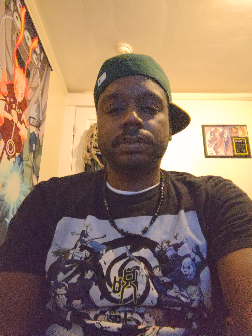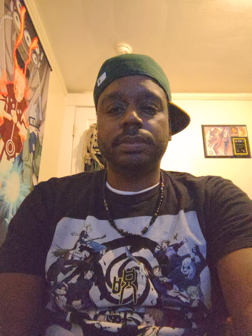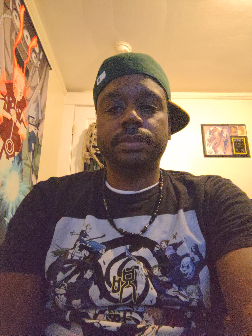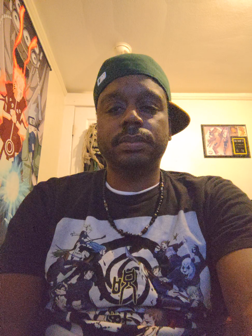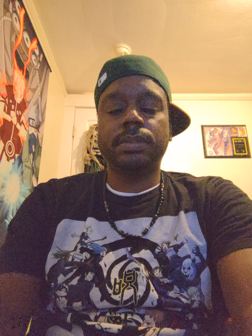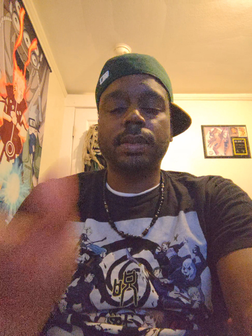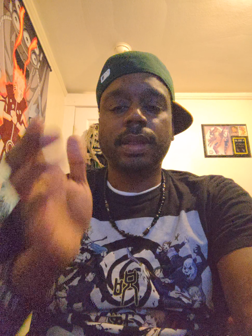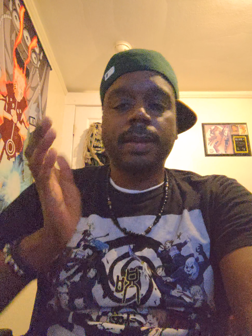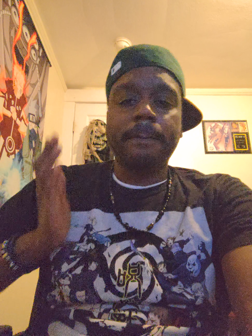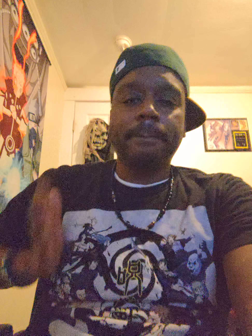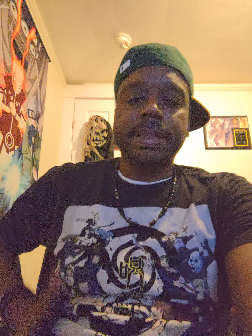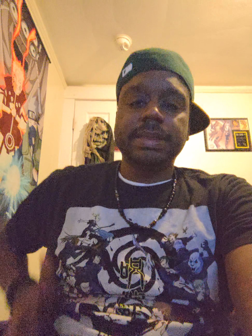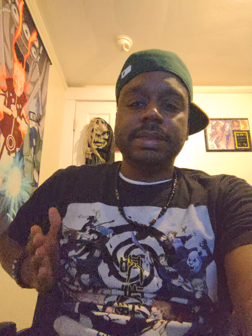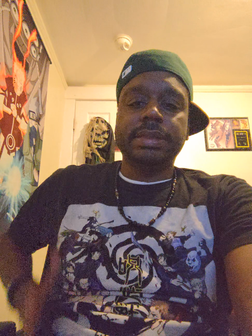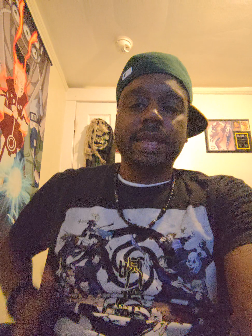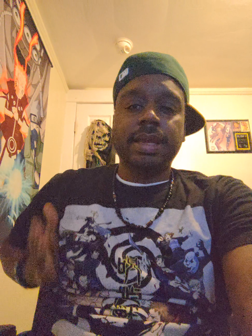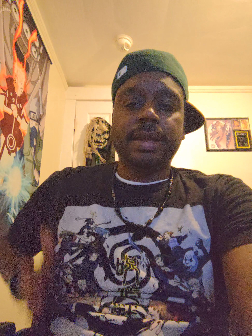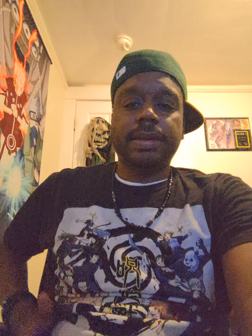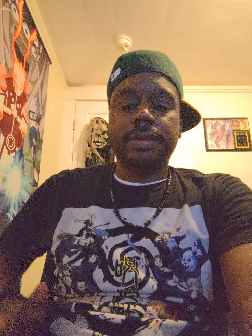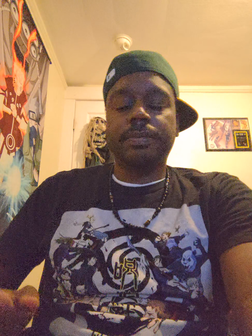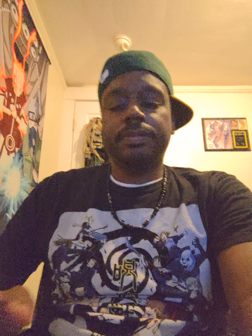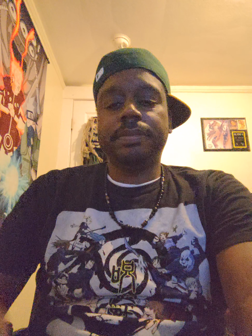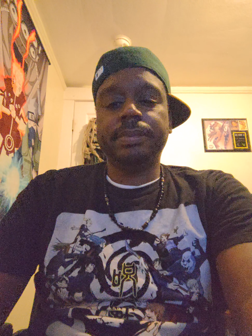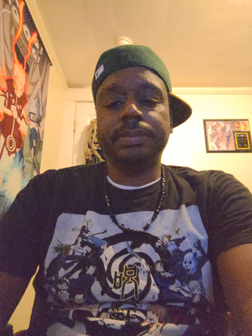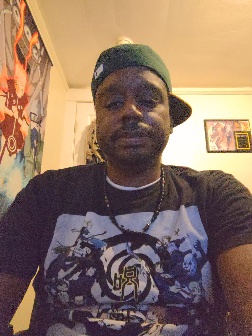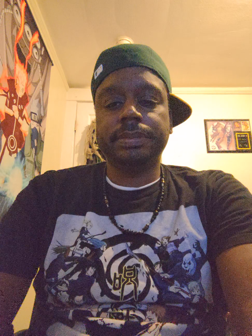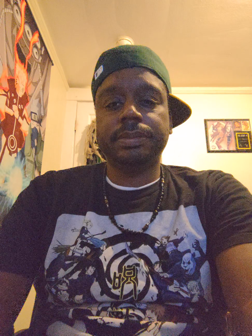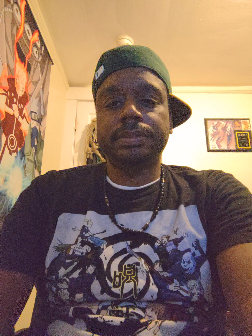beside